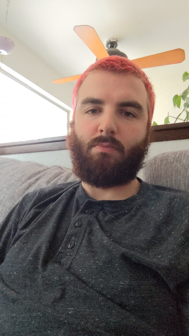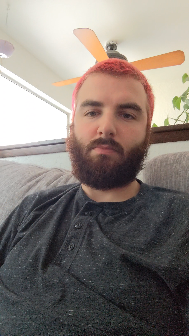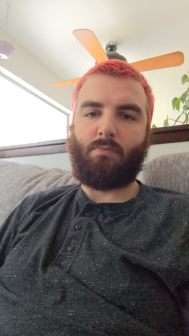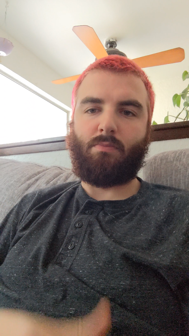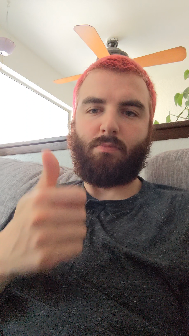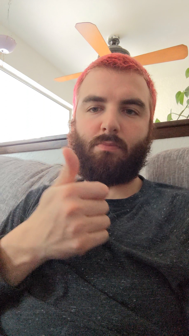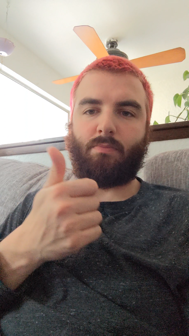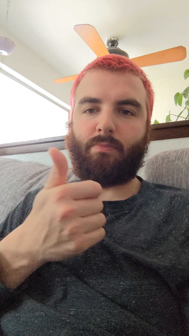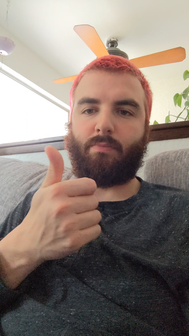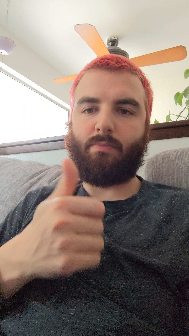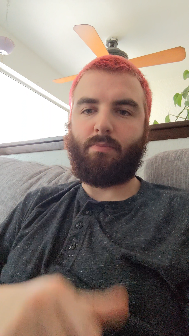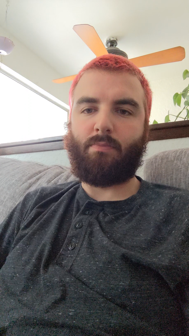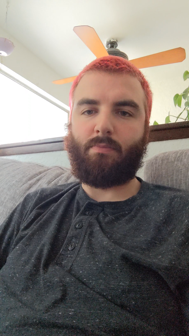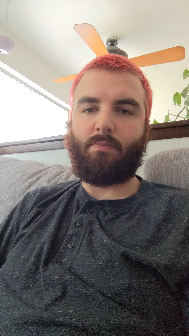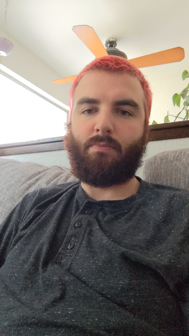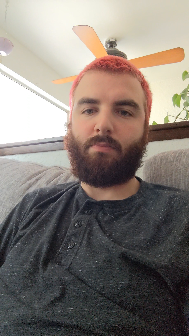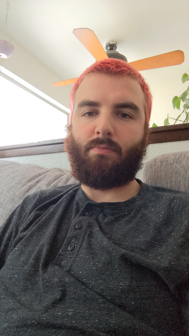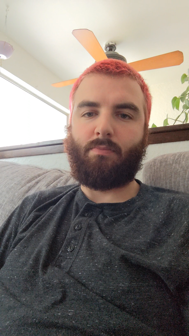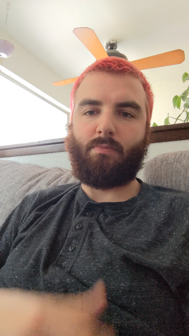game